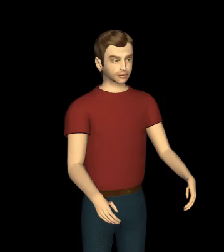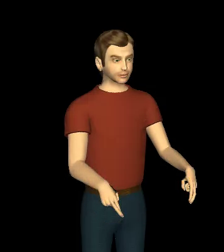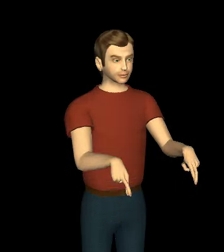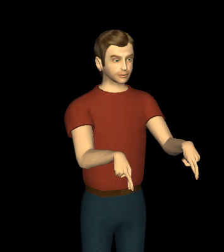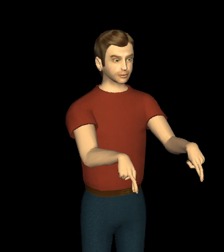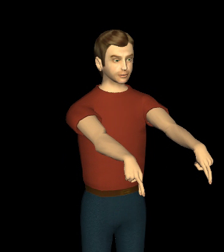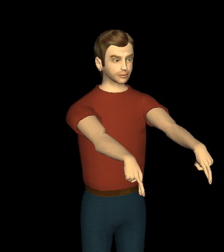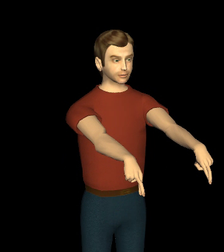طريق